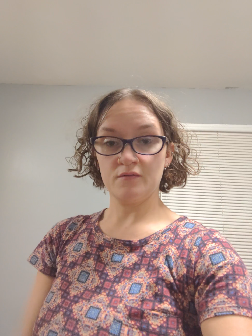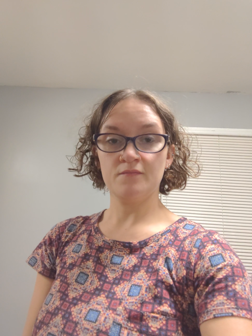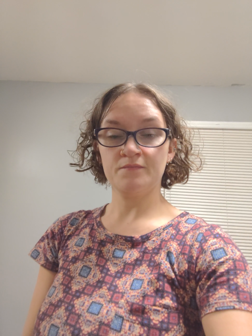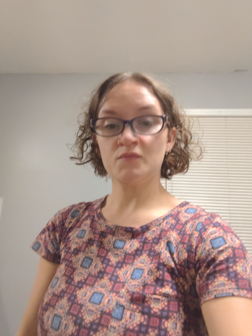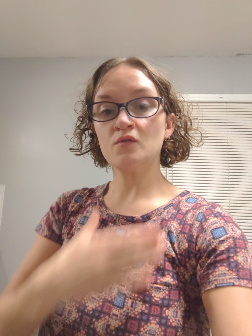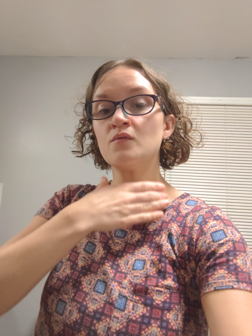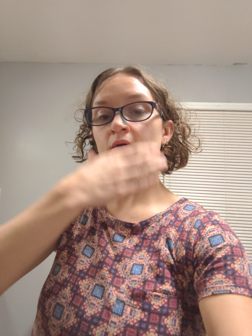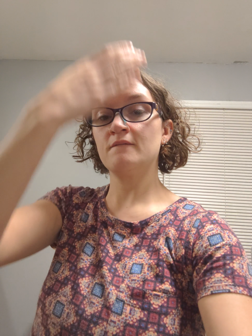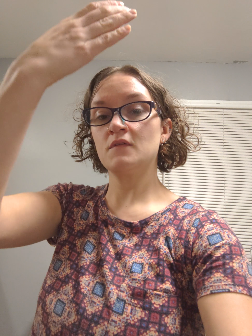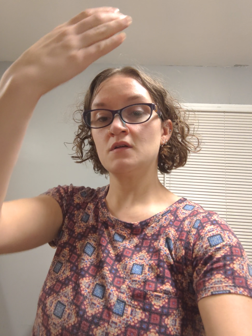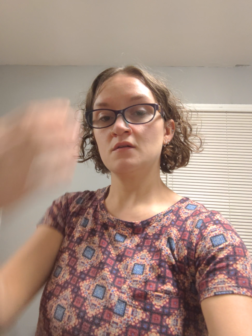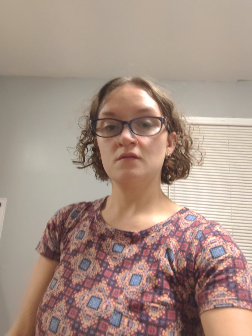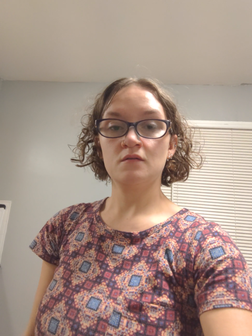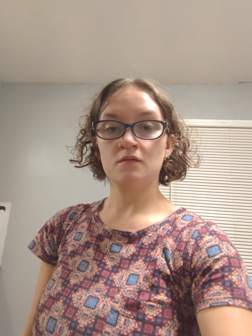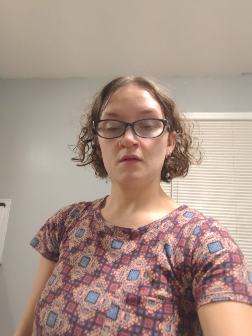giraffe